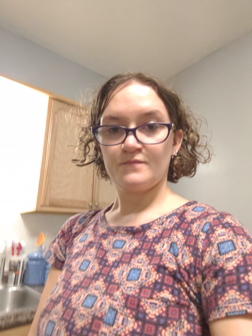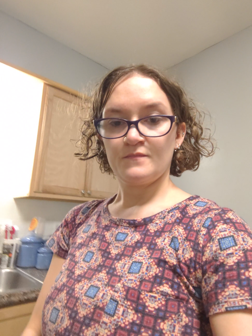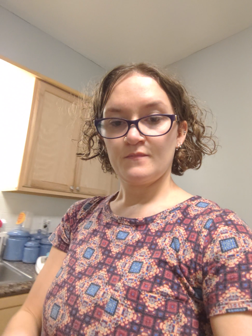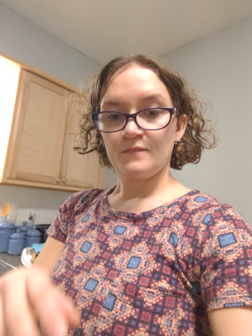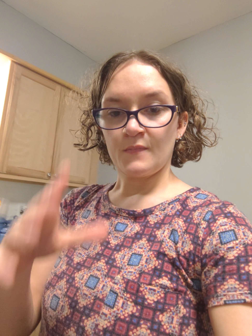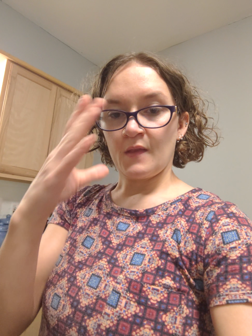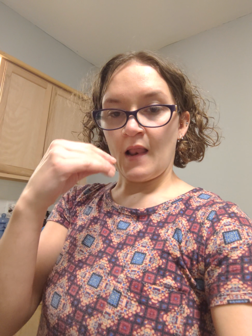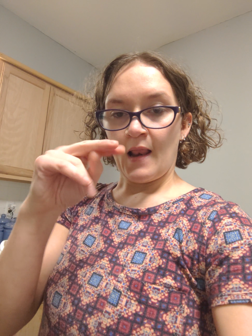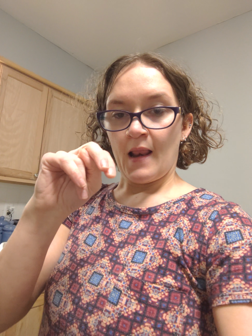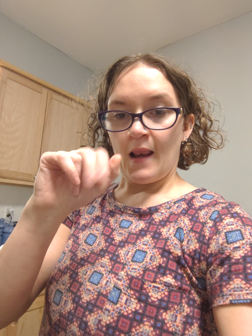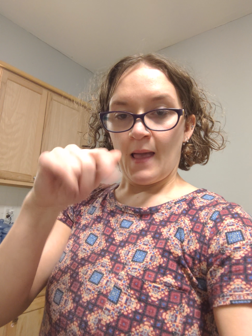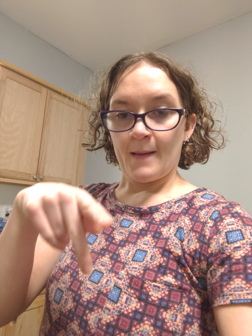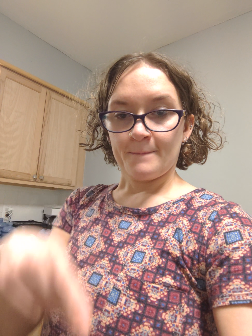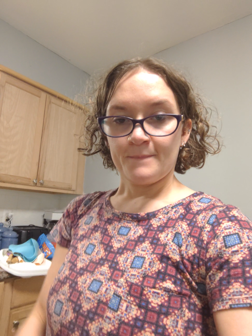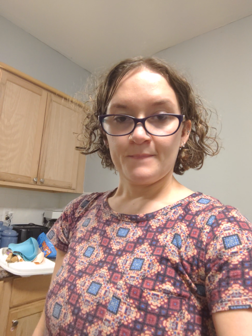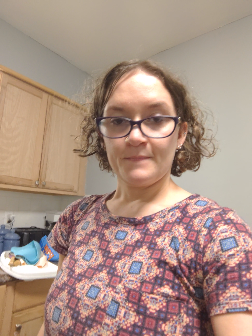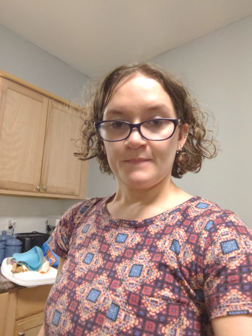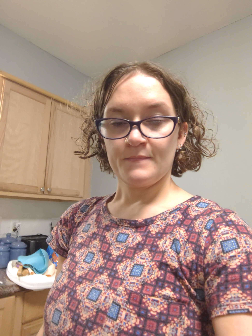nap